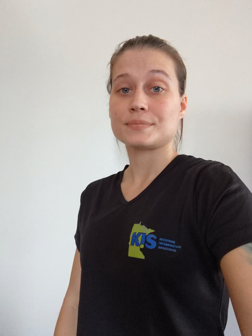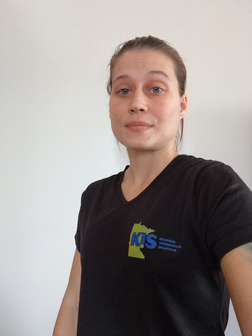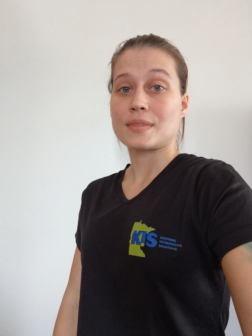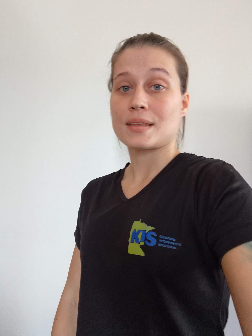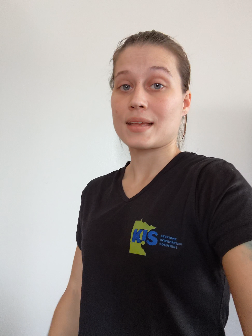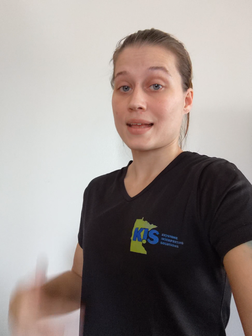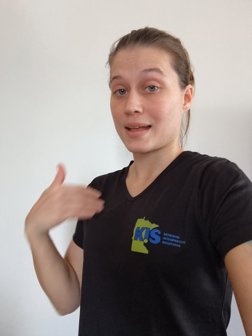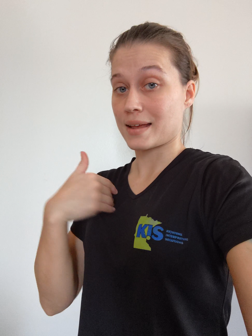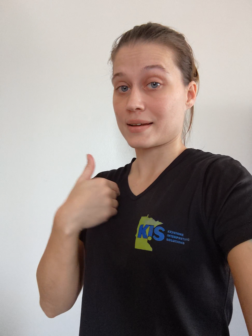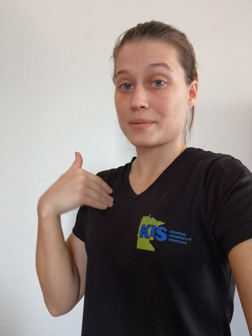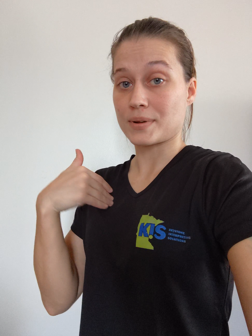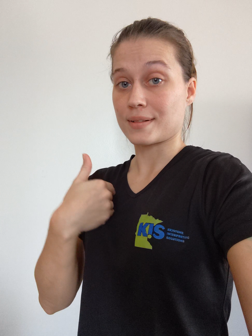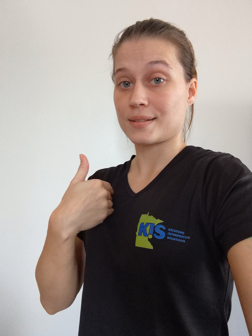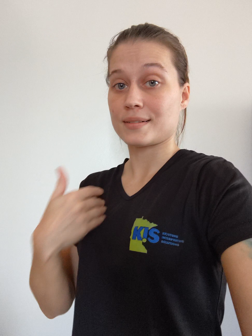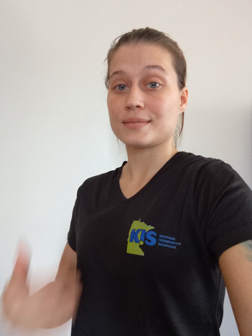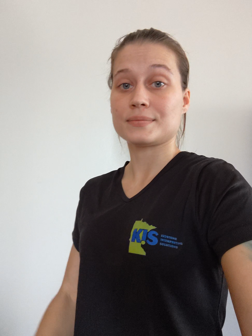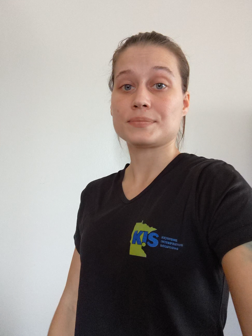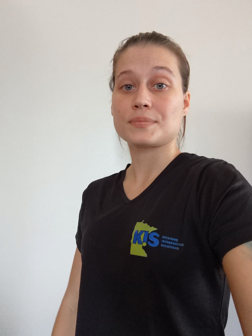animal